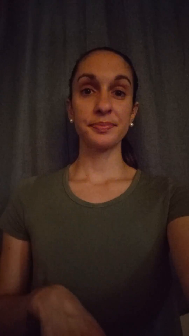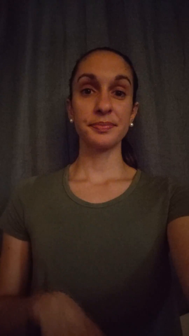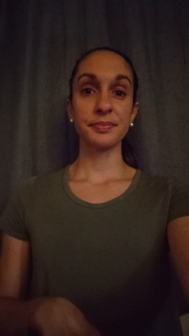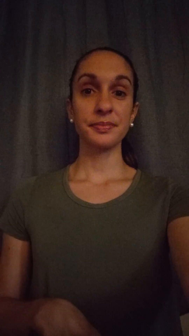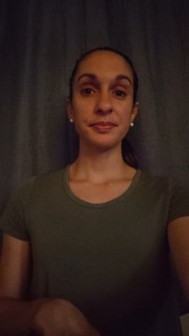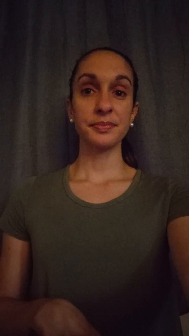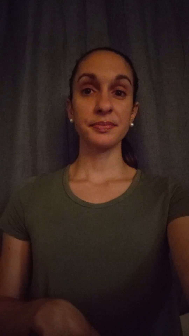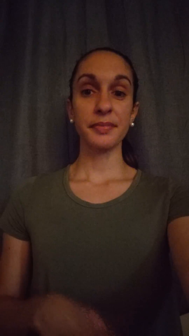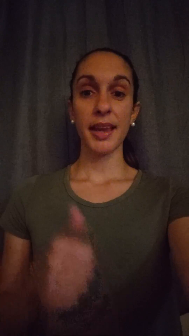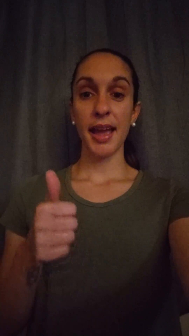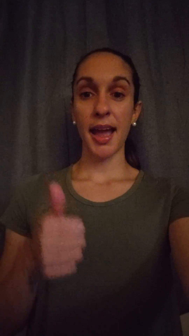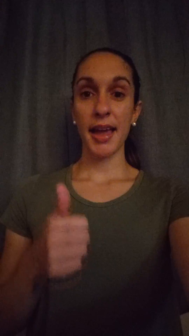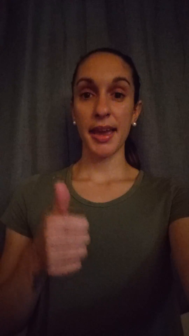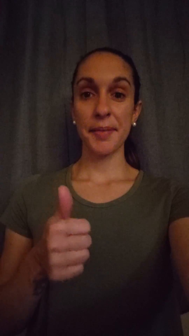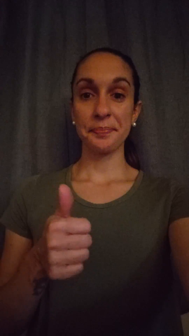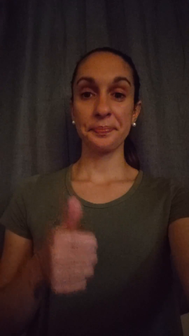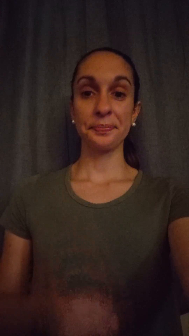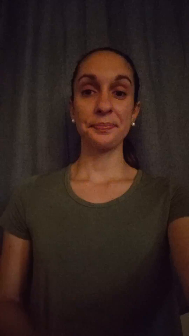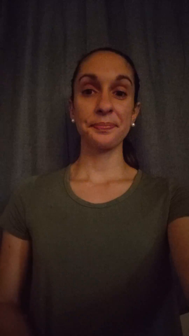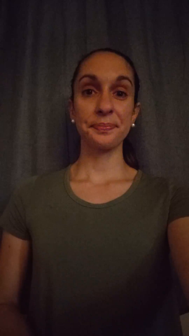help